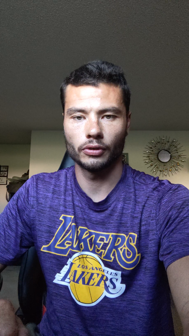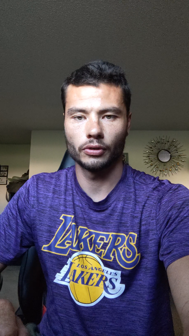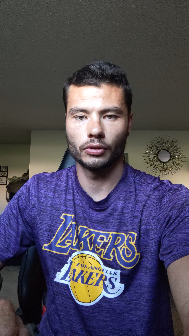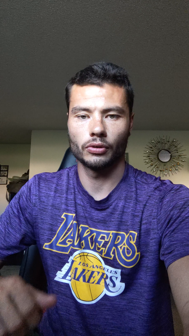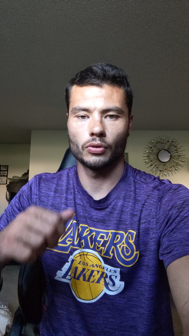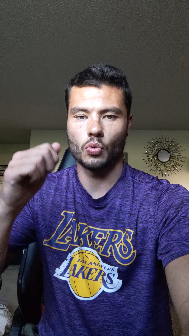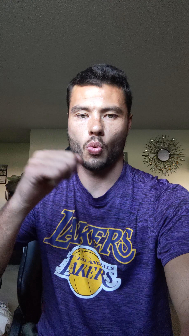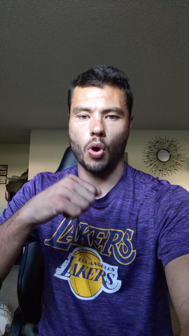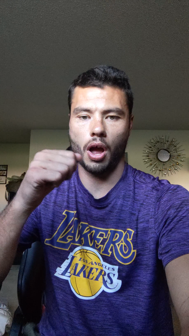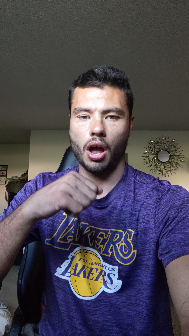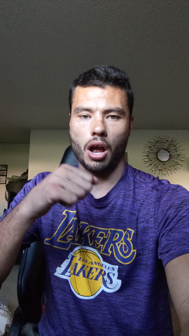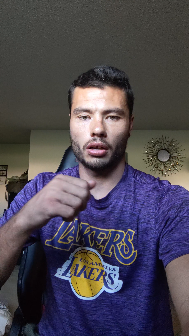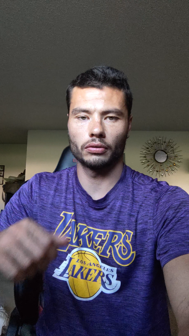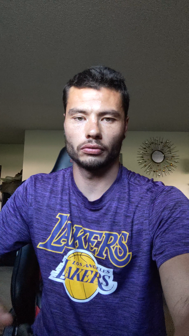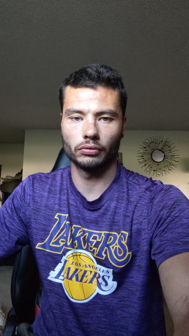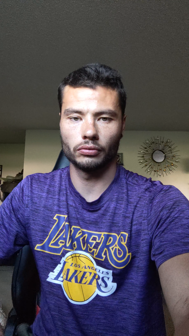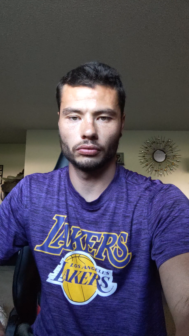rock